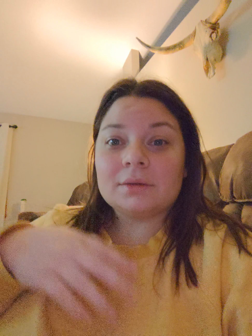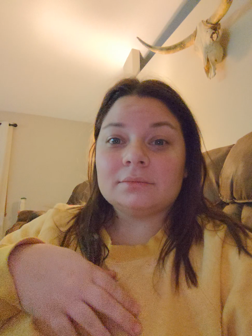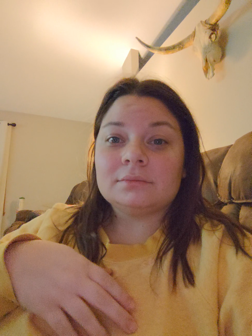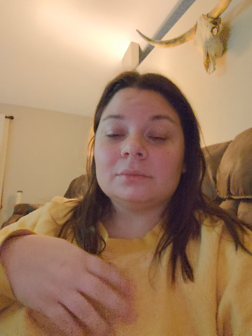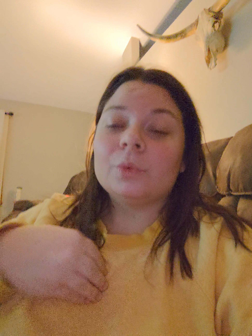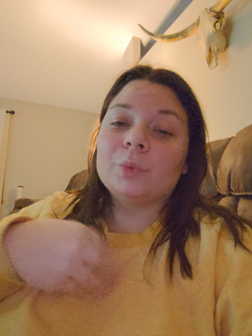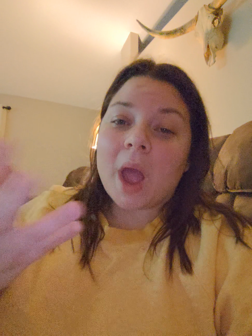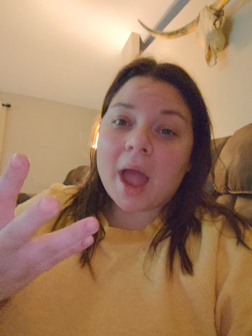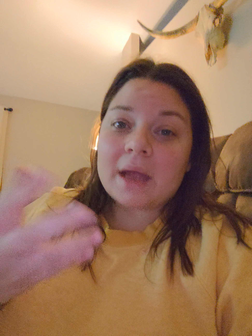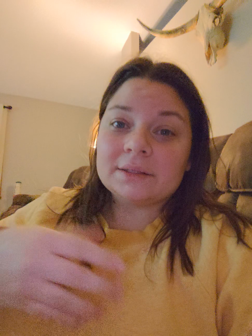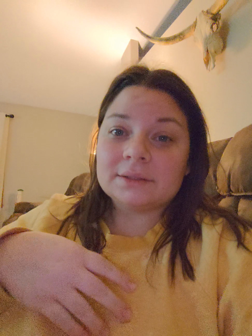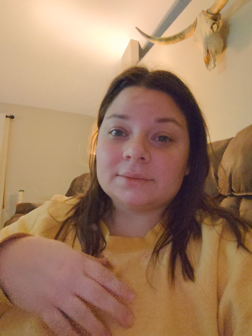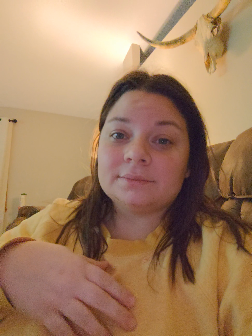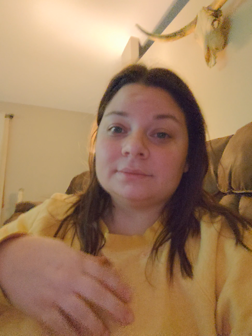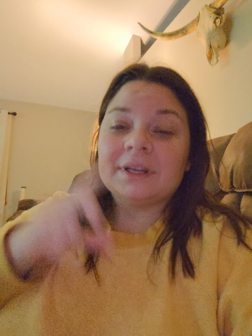white